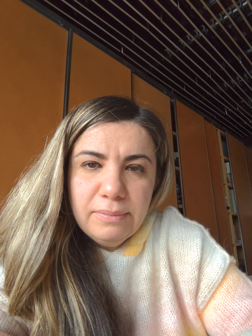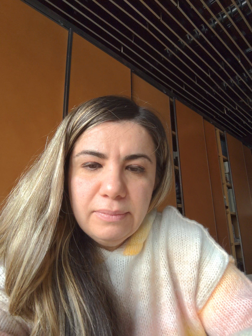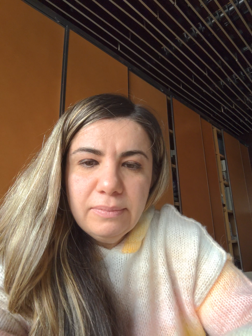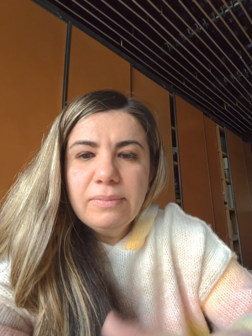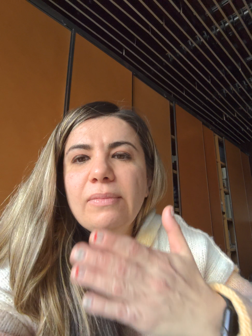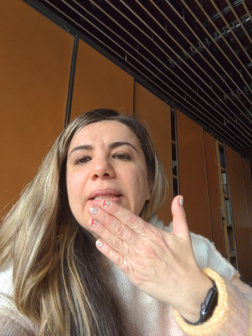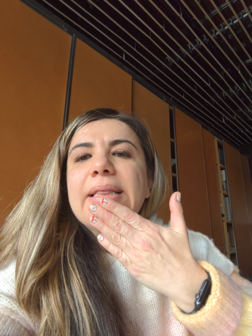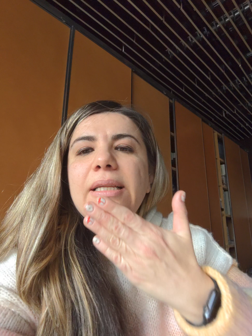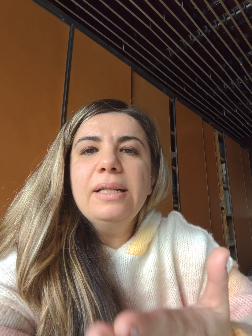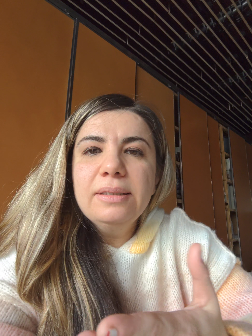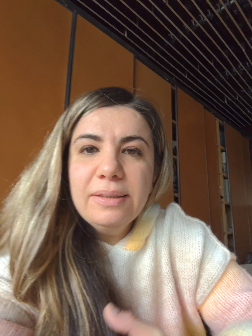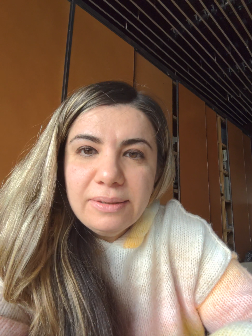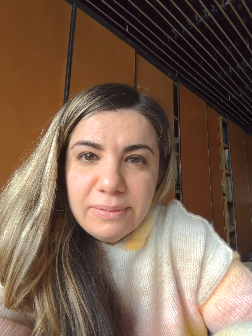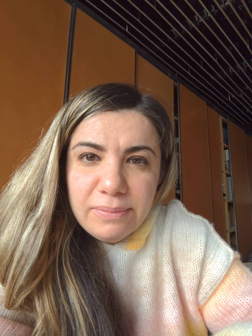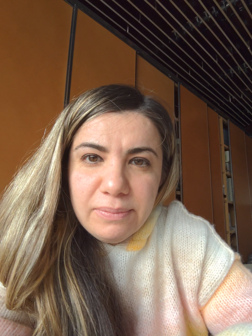thank you